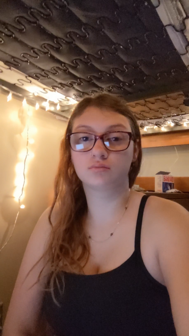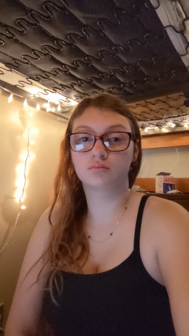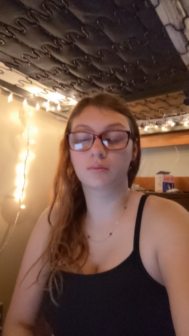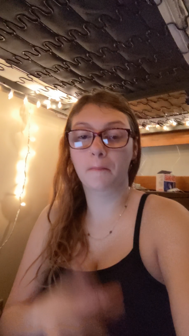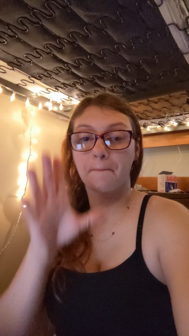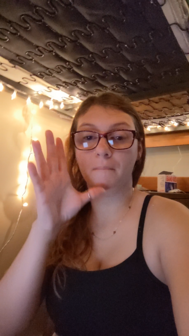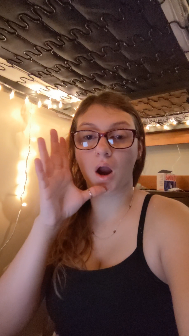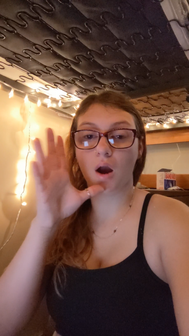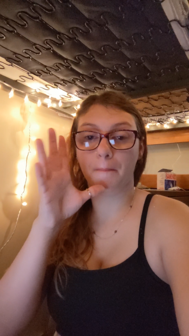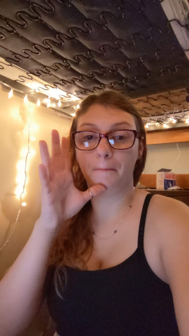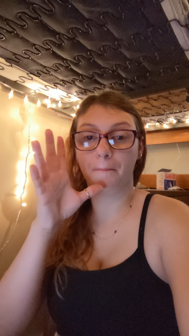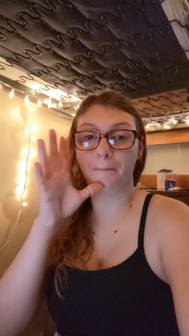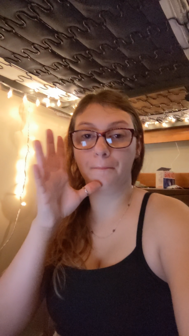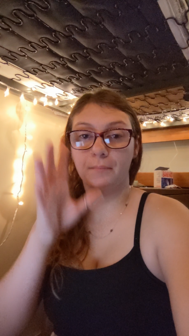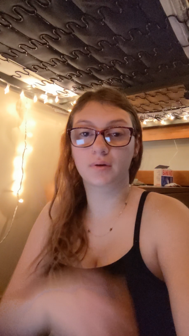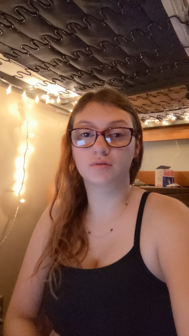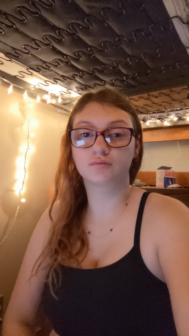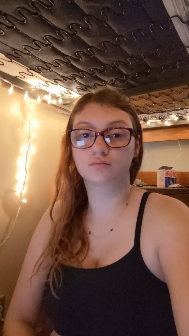mommy